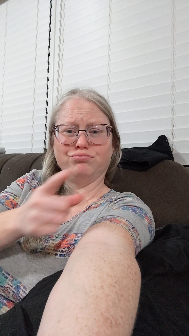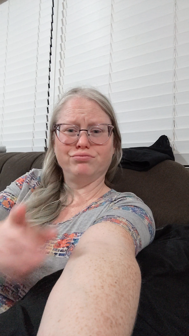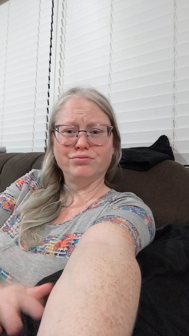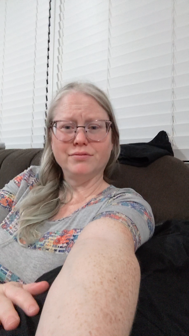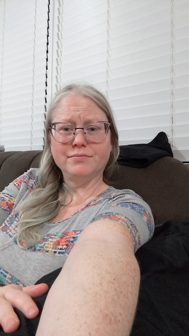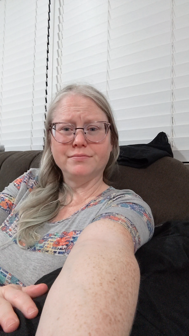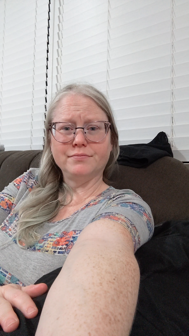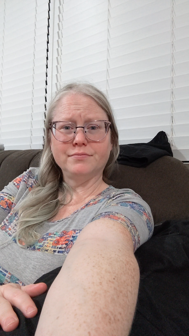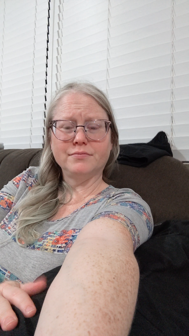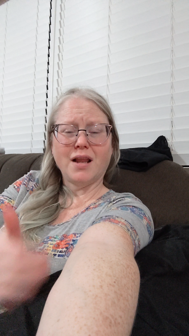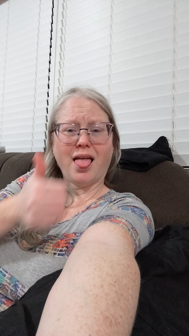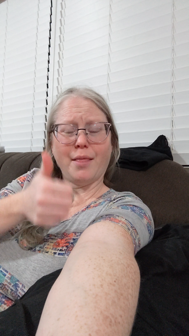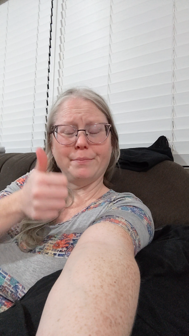help